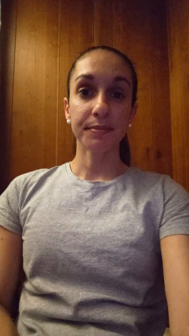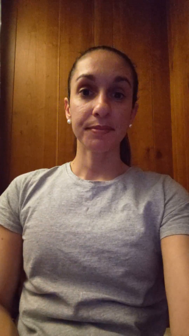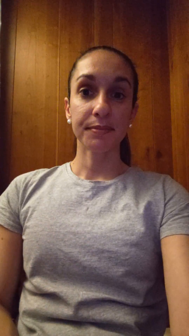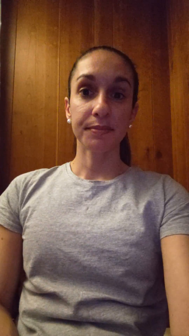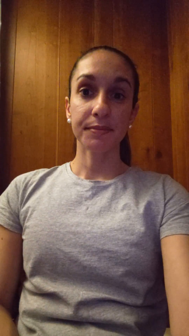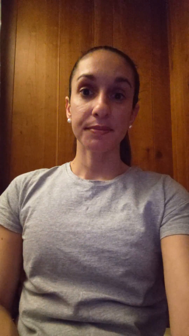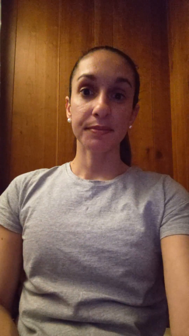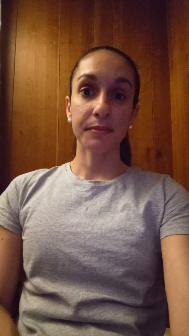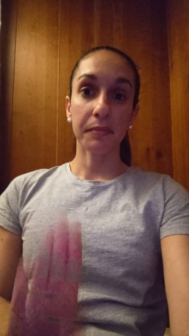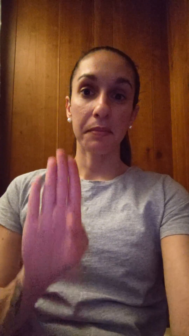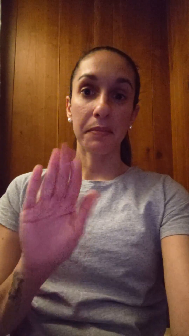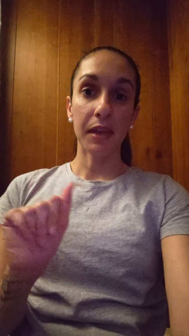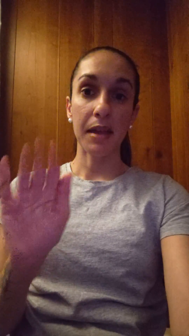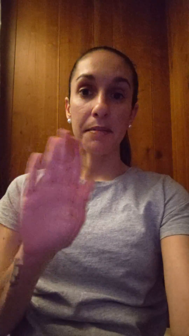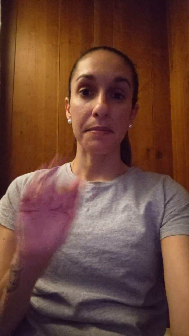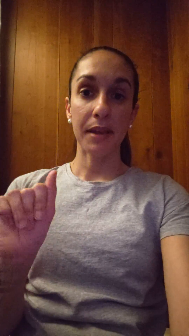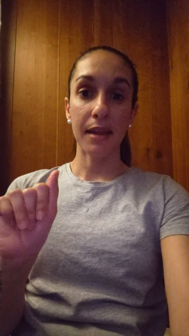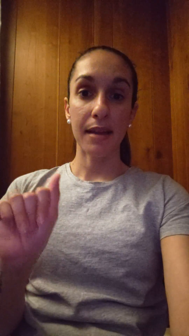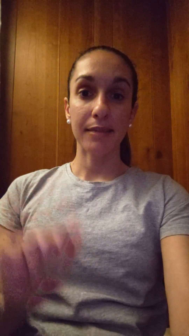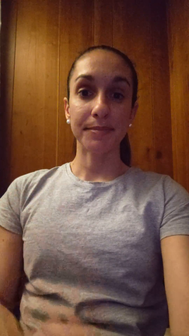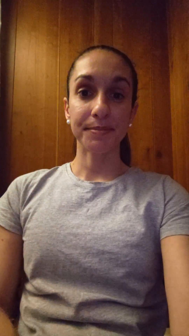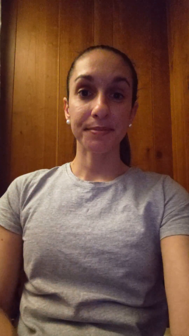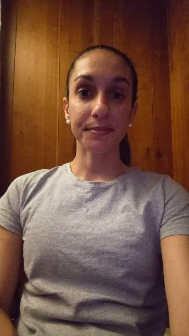baa baa